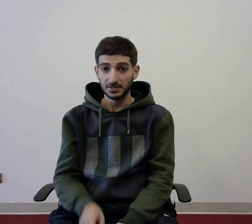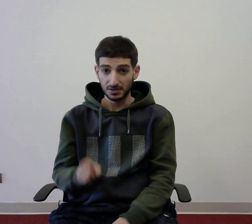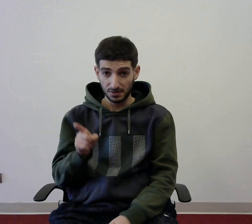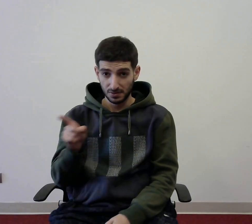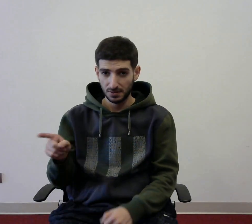O